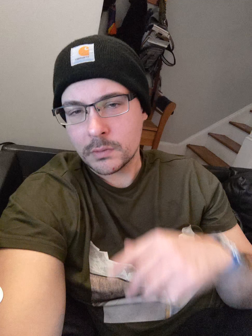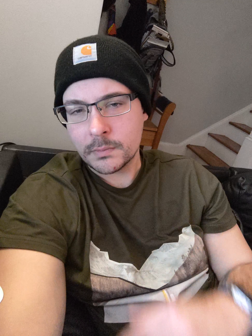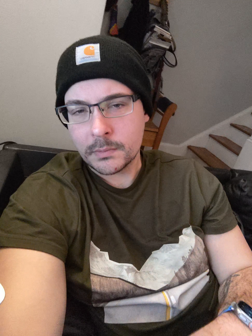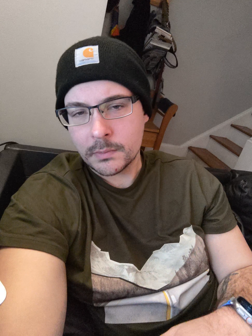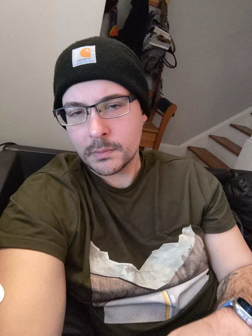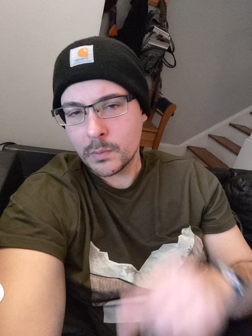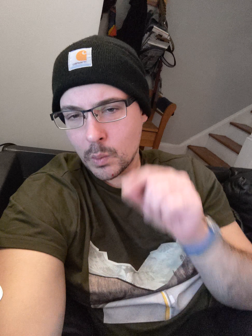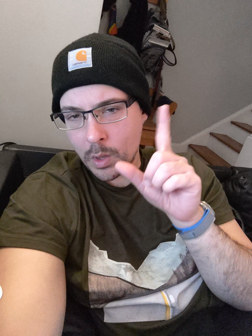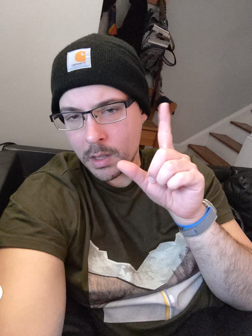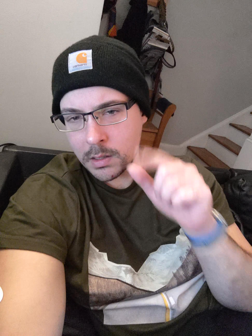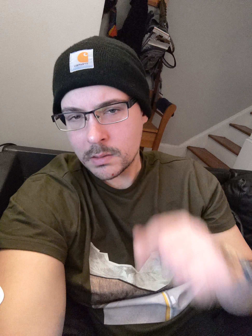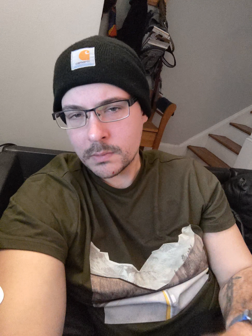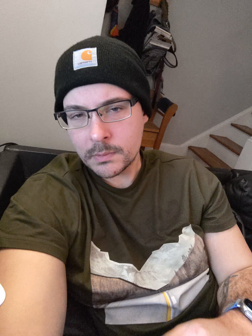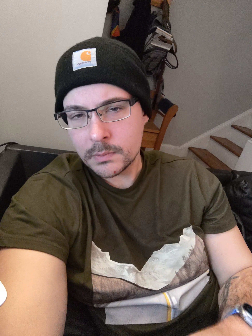wake